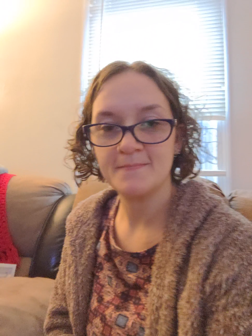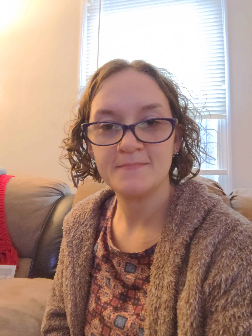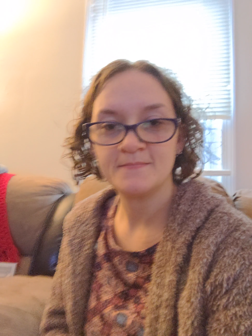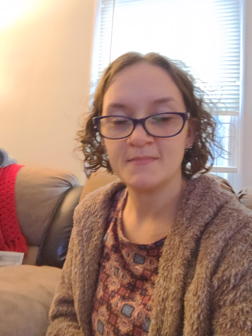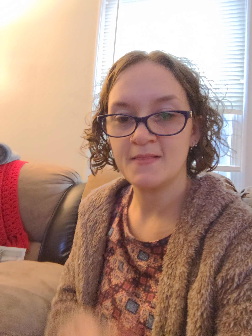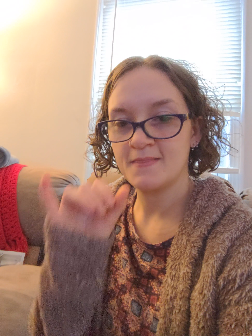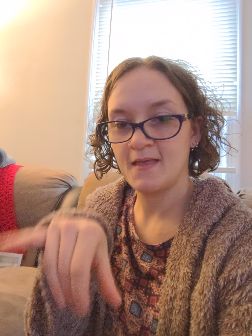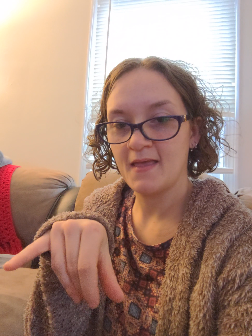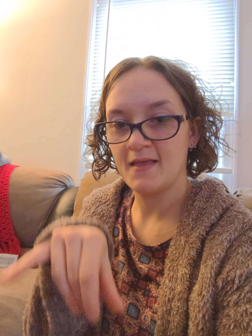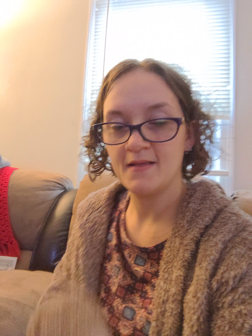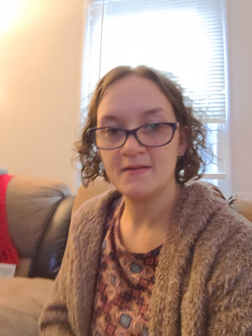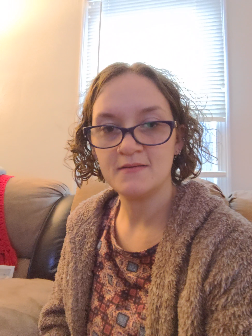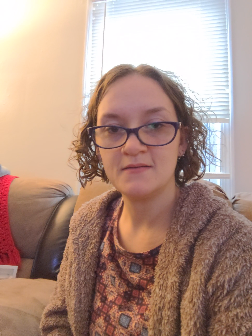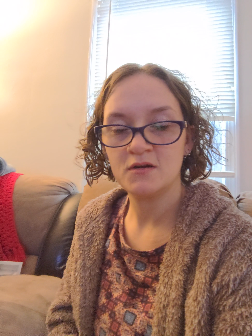that